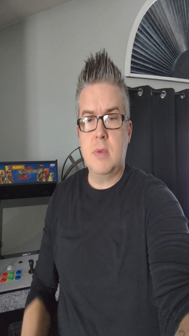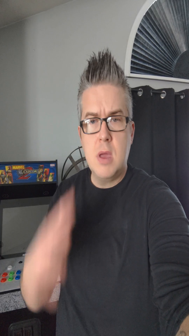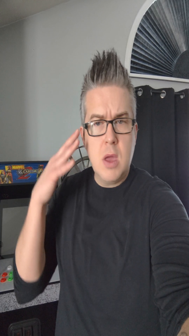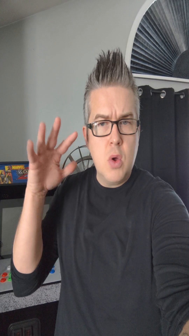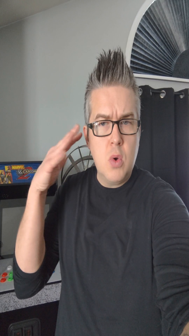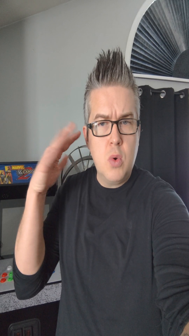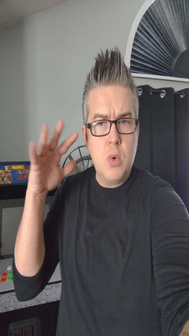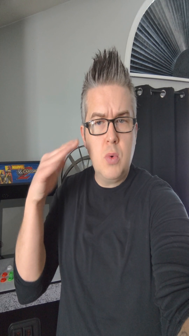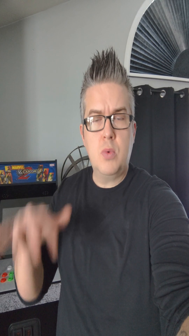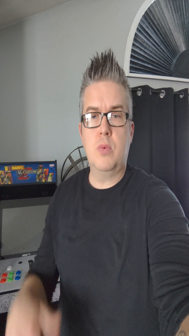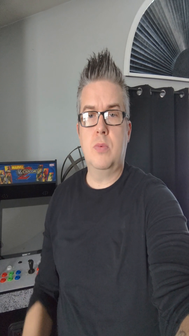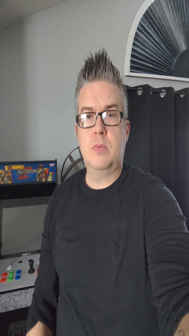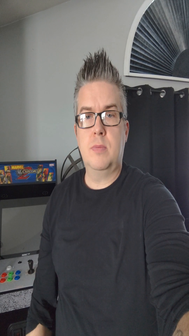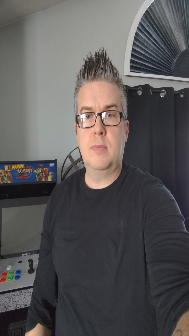noisy